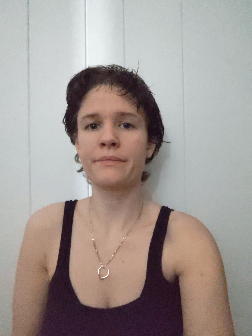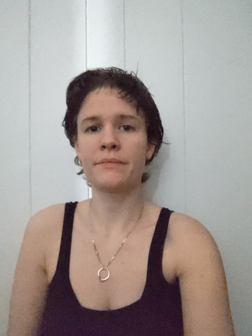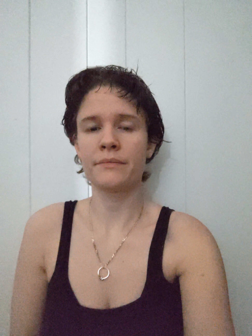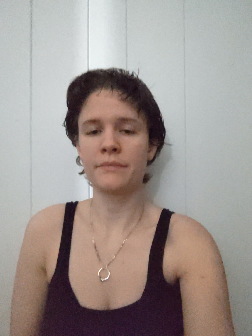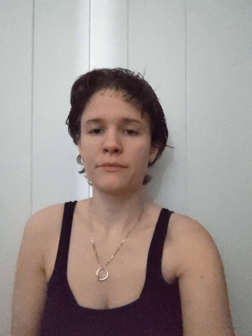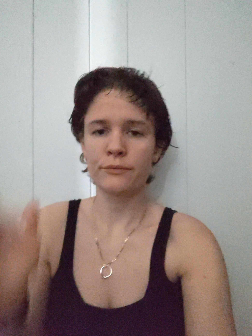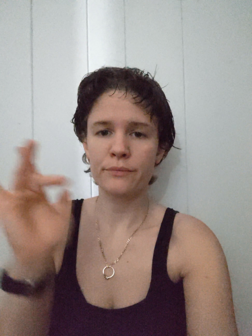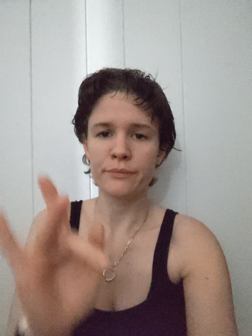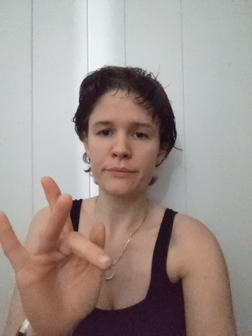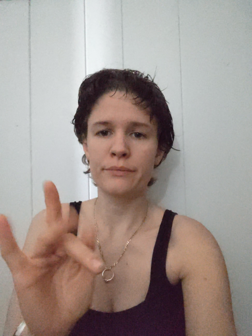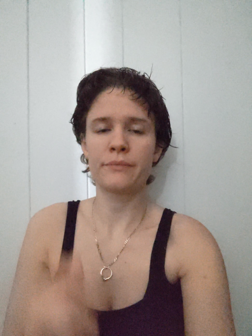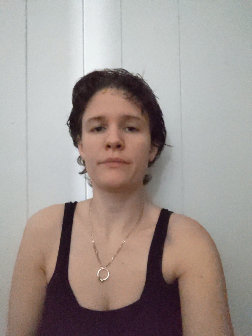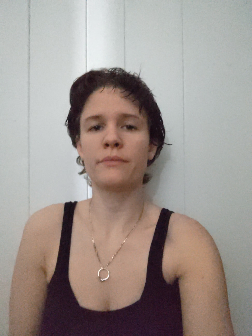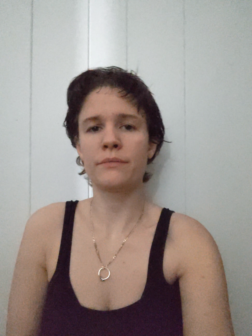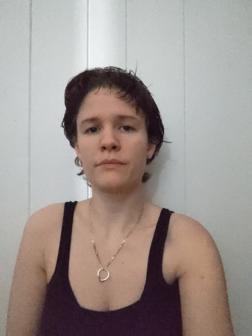touch